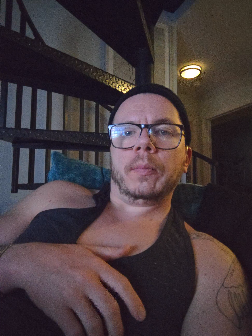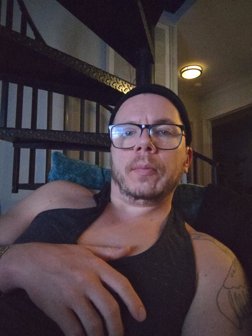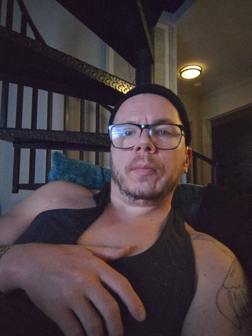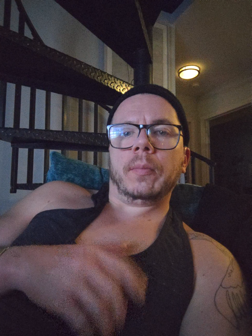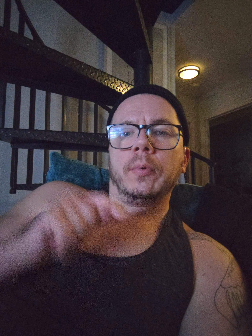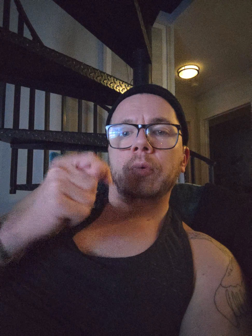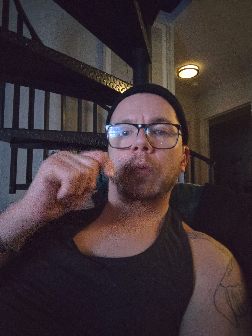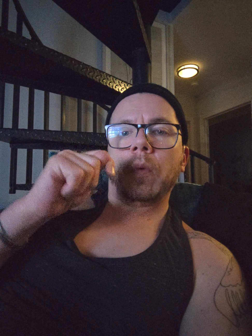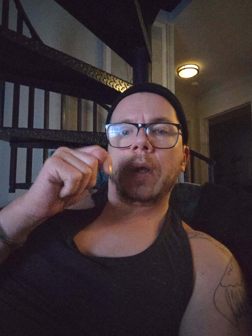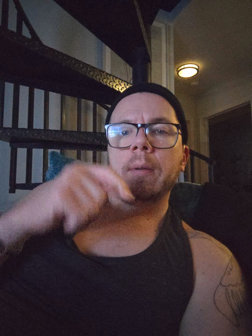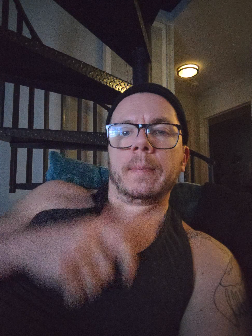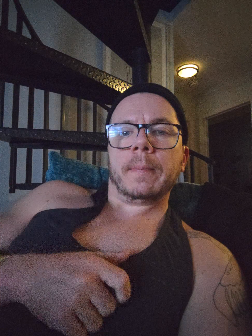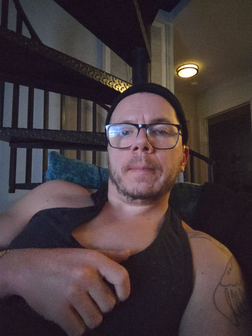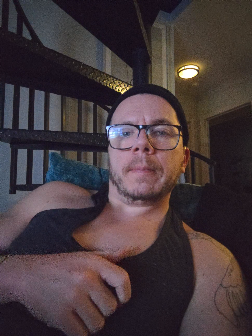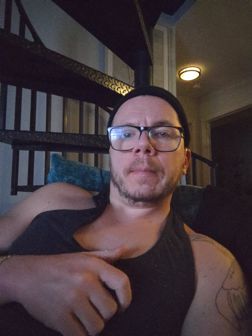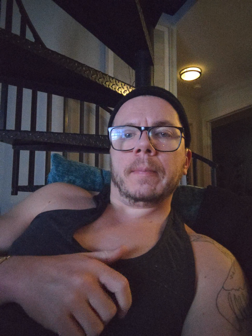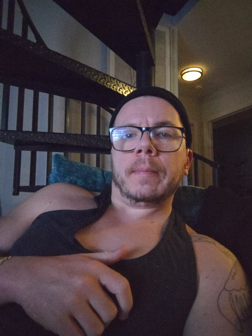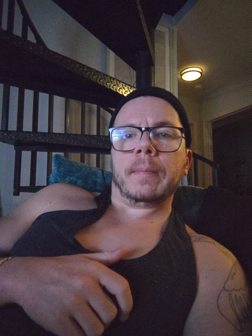toy